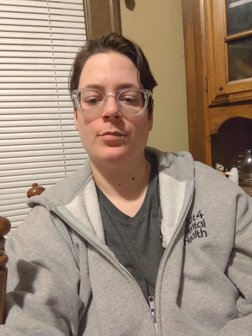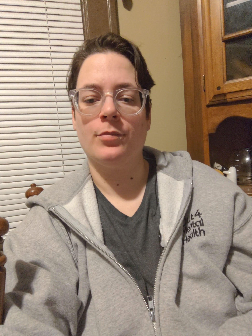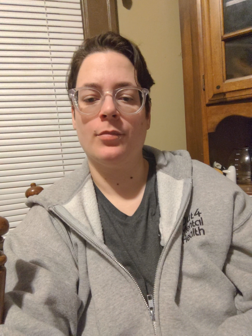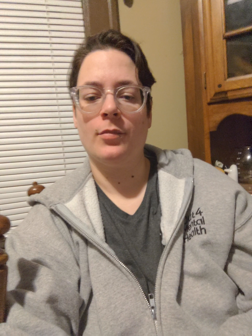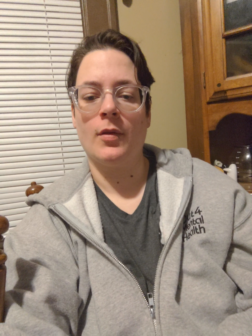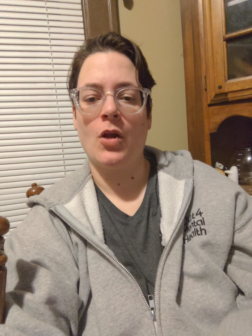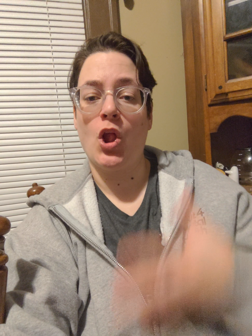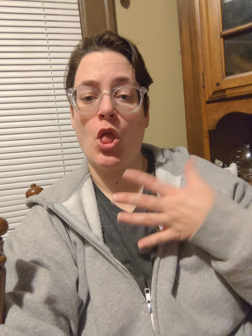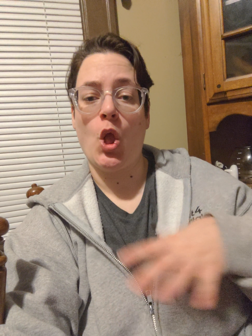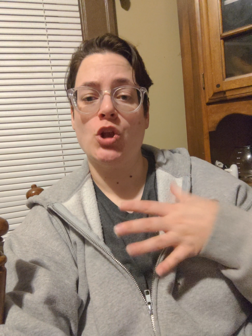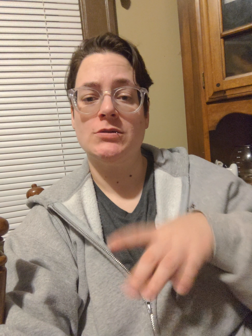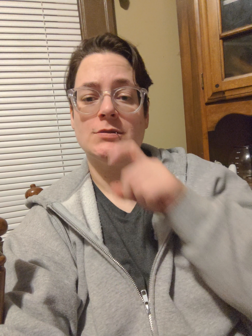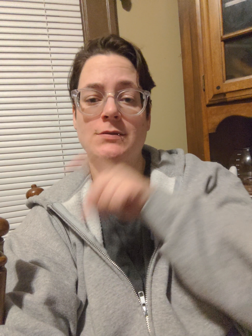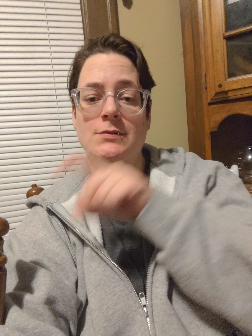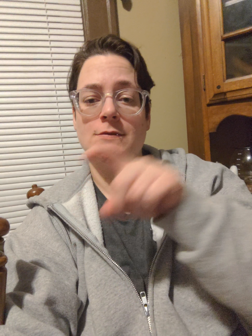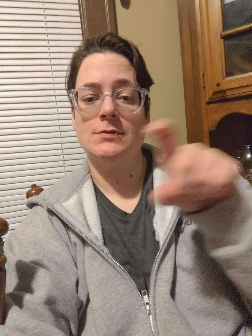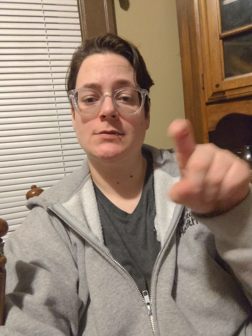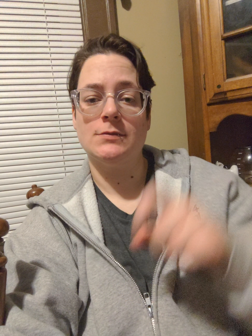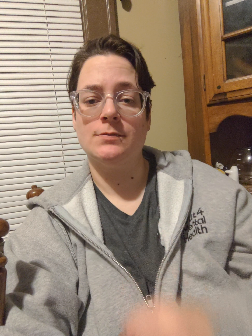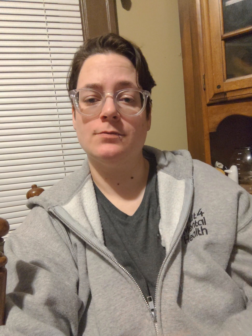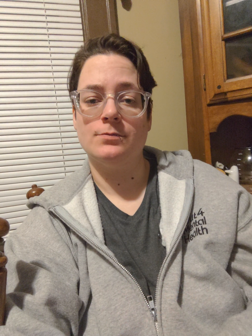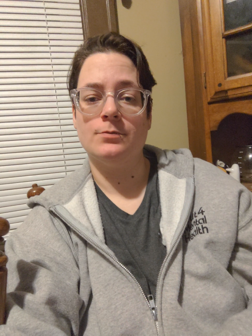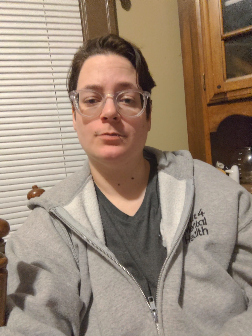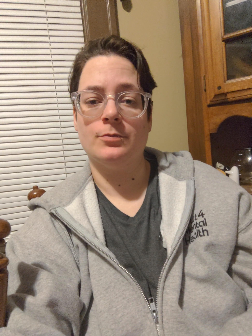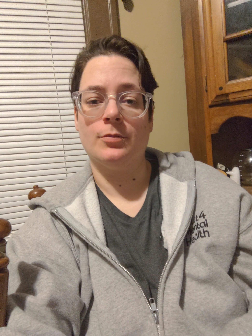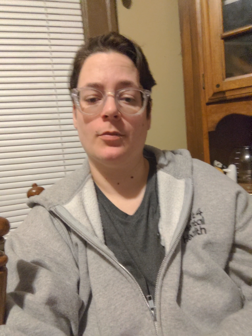closet